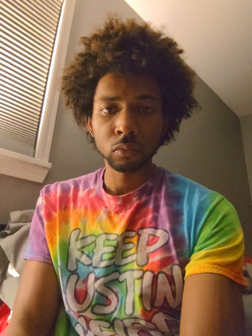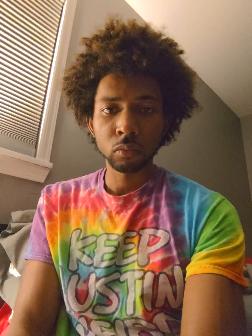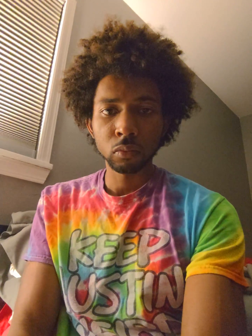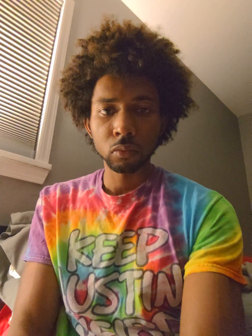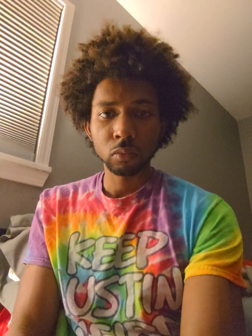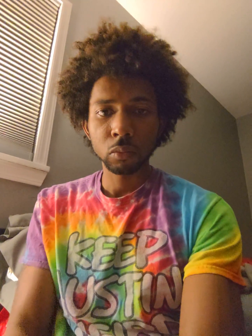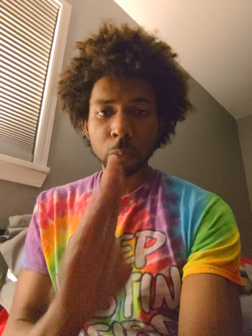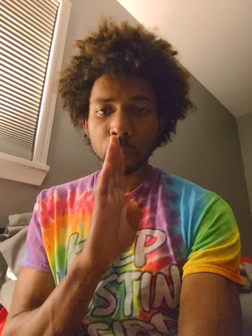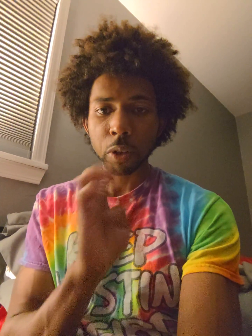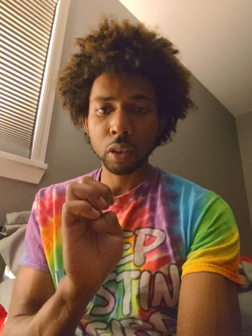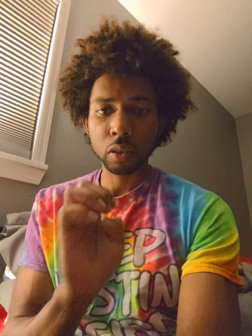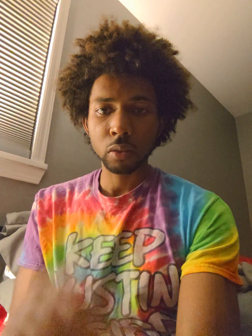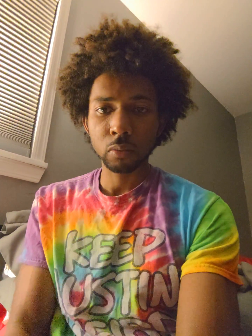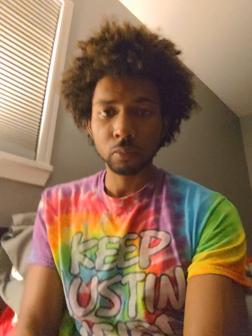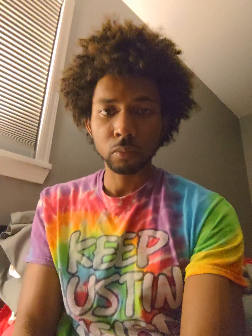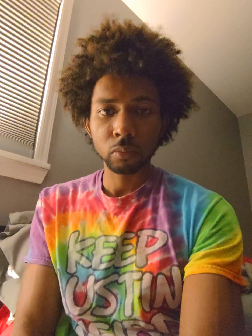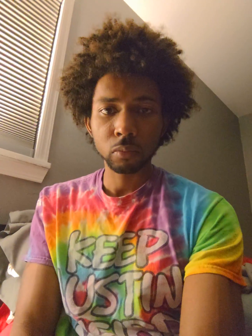be